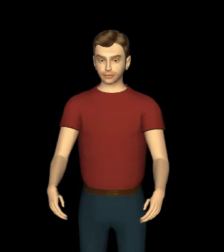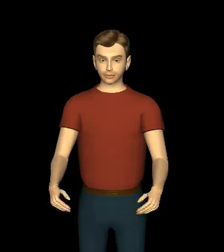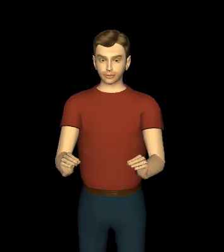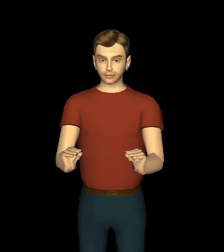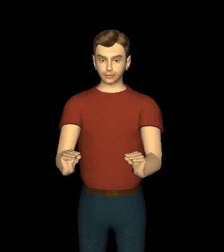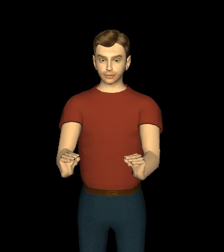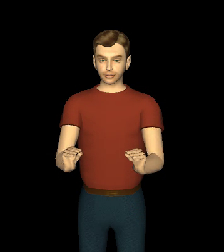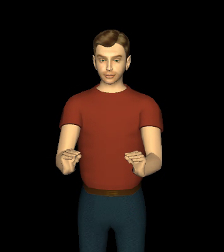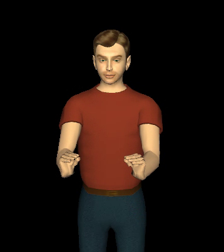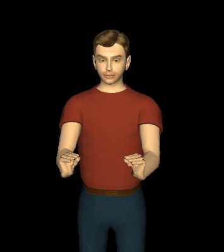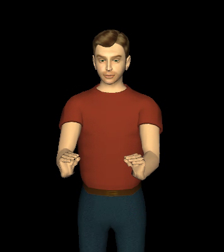يتعلم